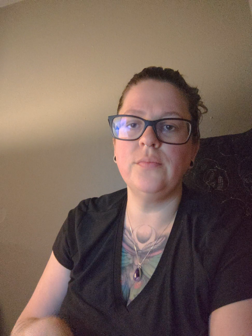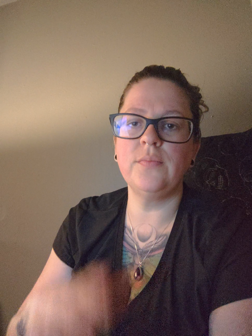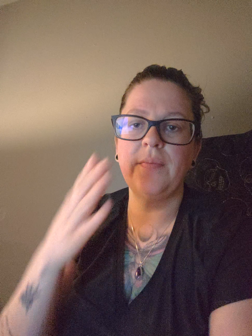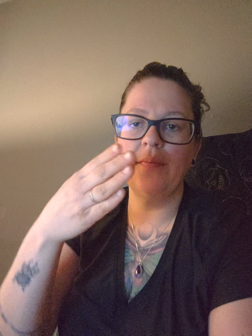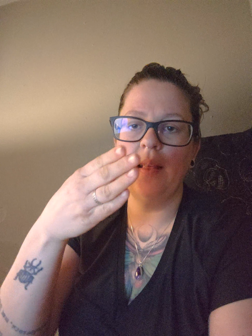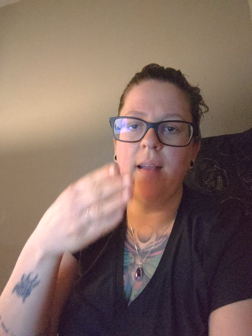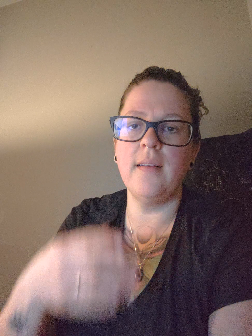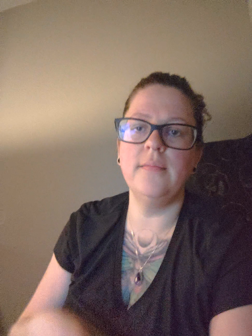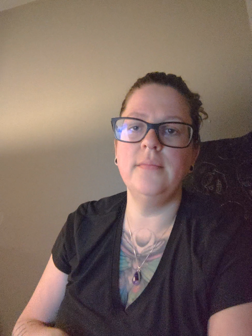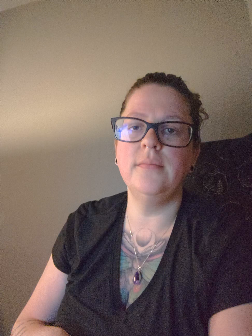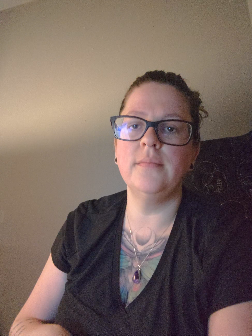flag